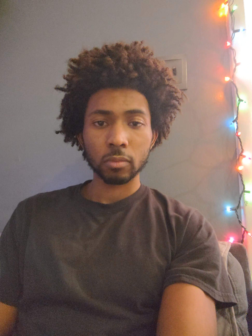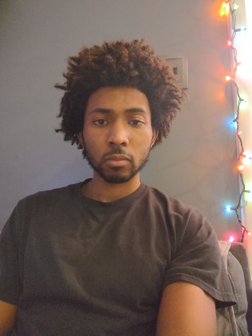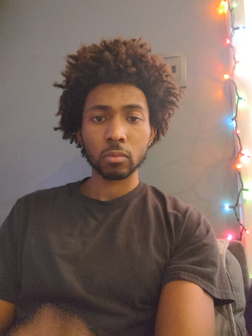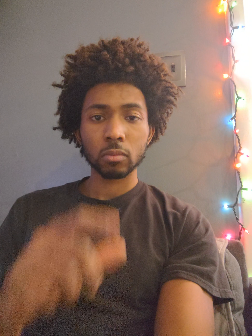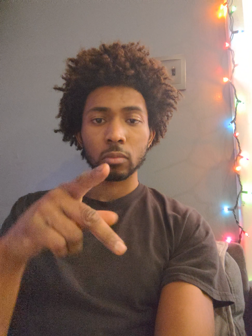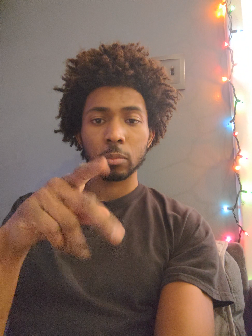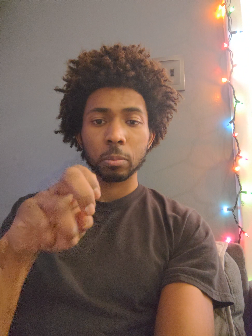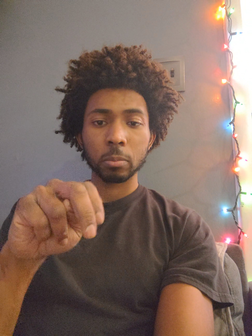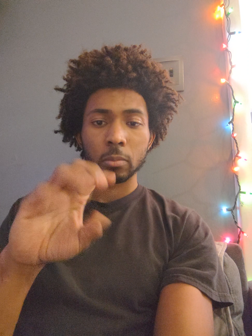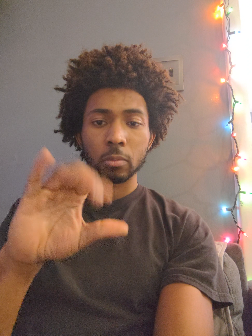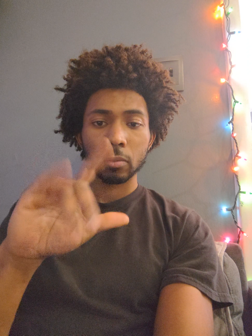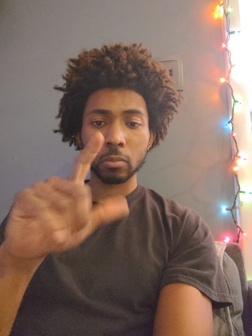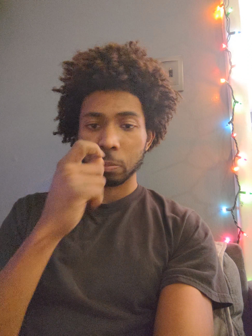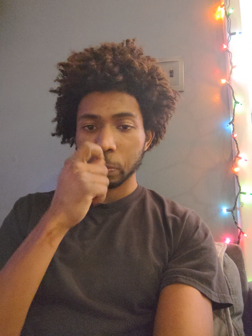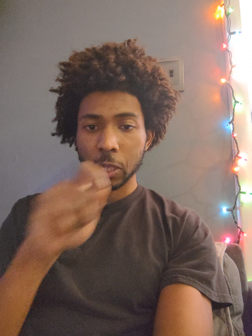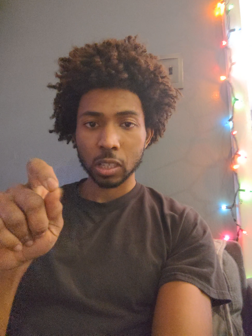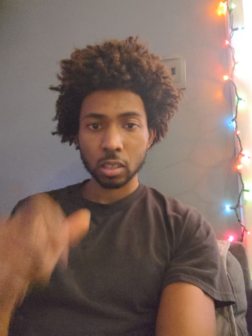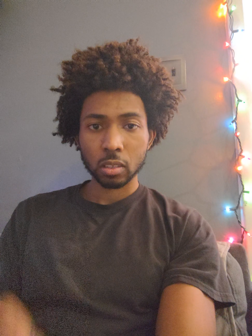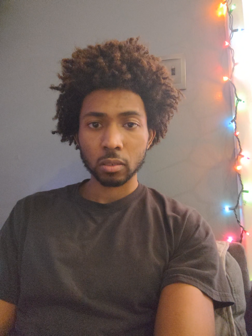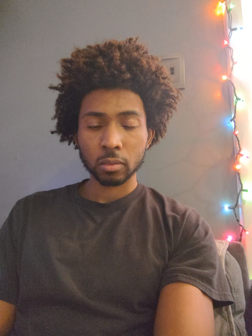pencil